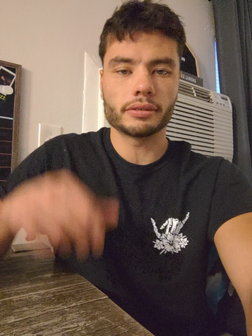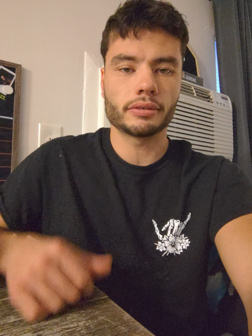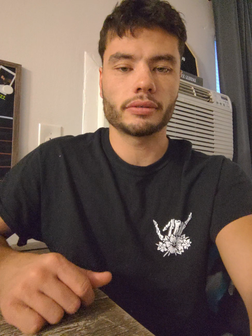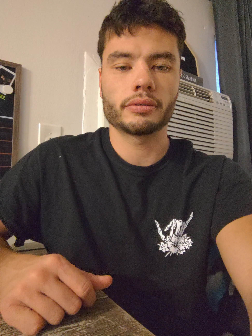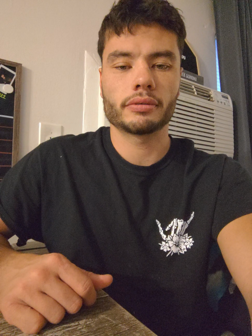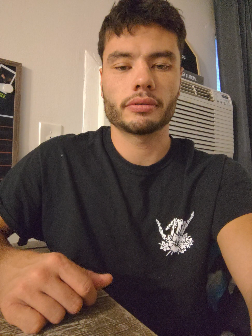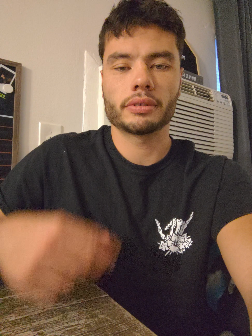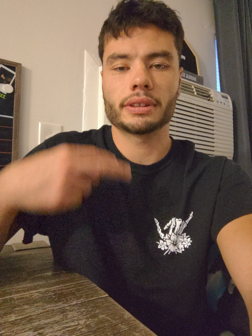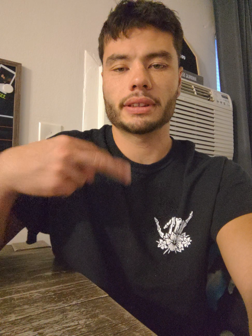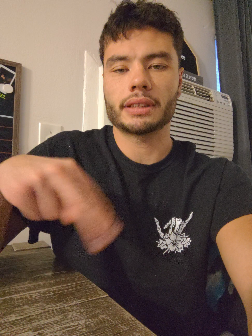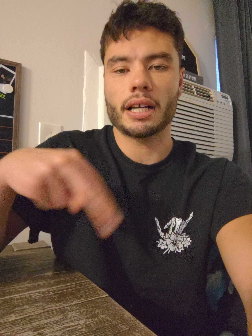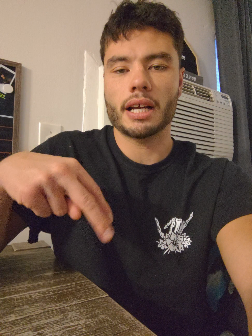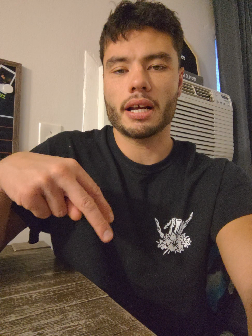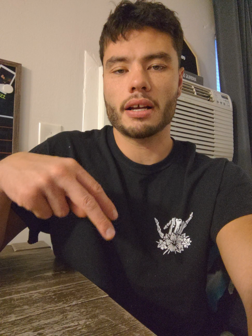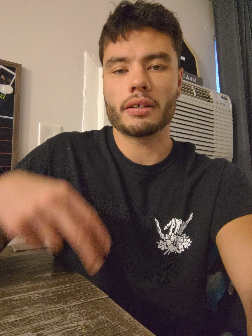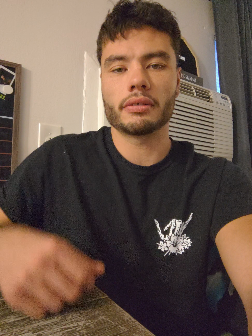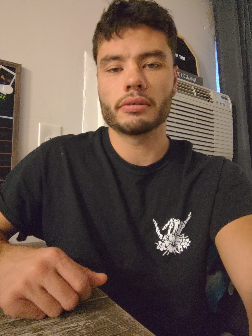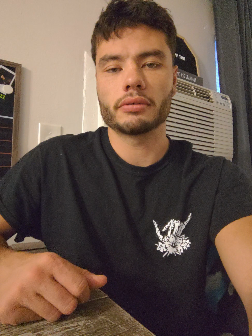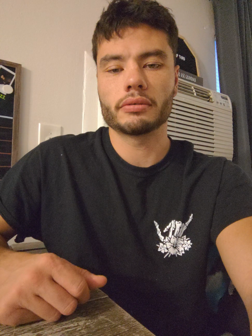dance